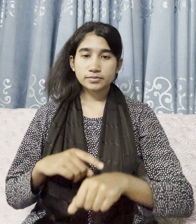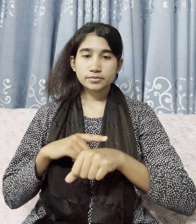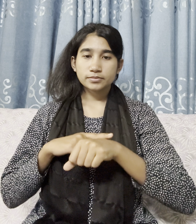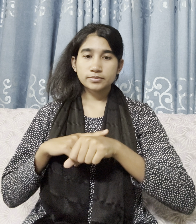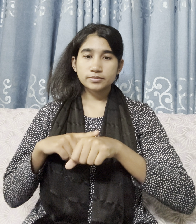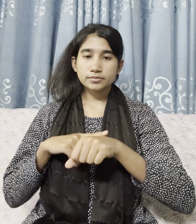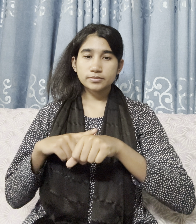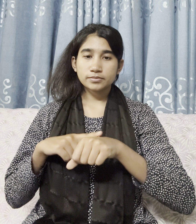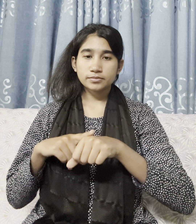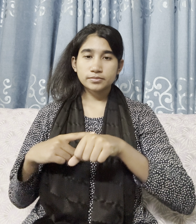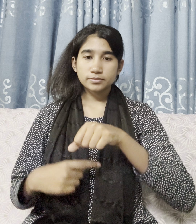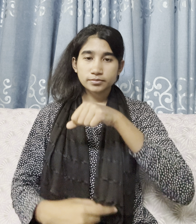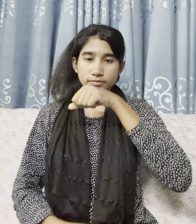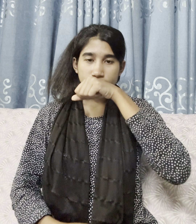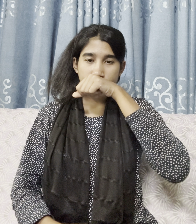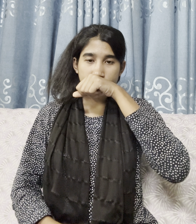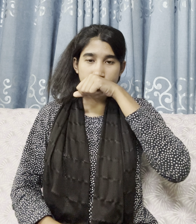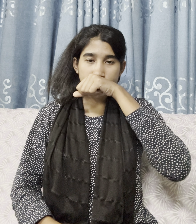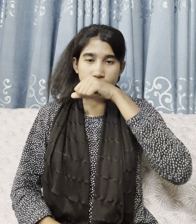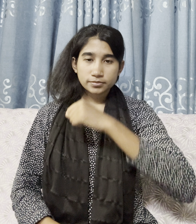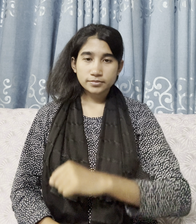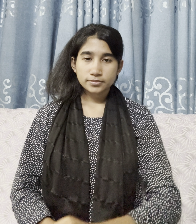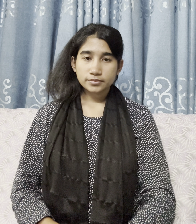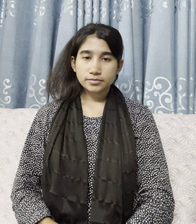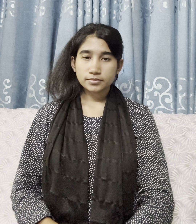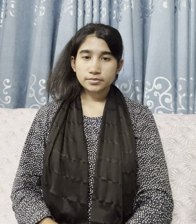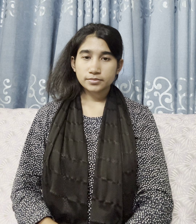ঘি